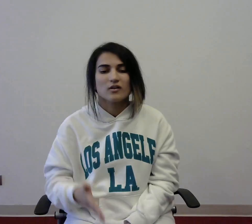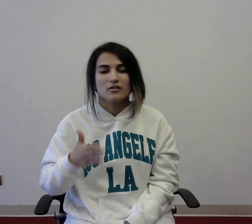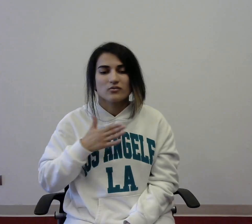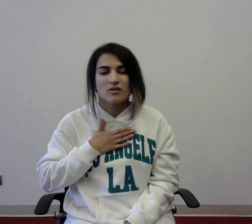mən